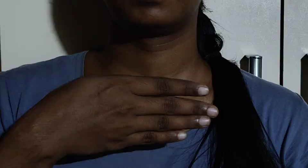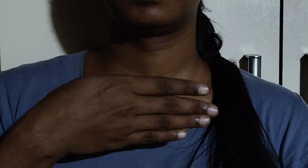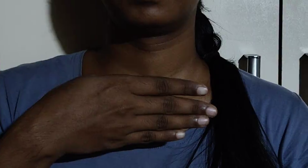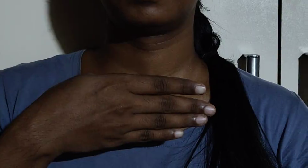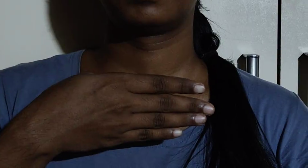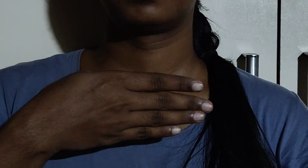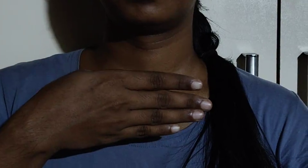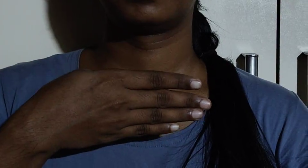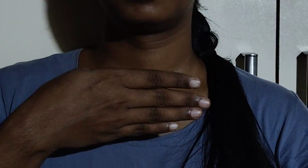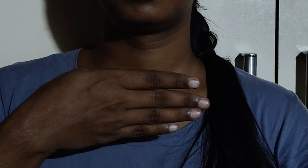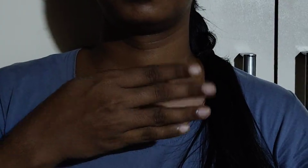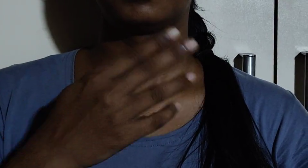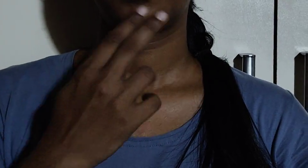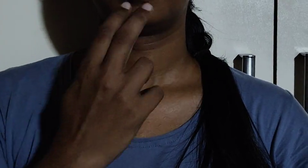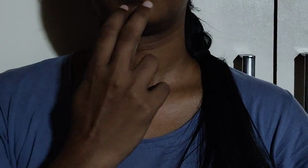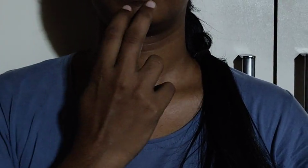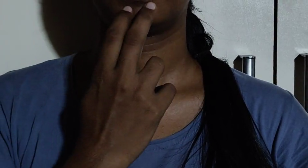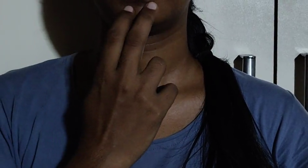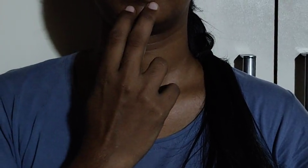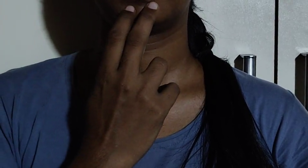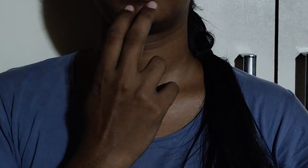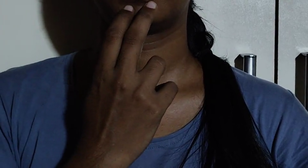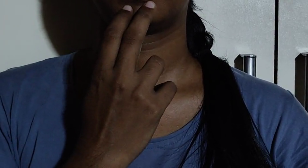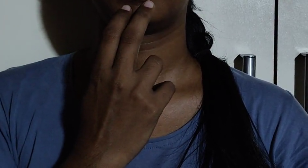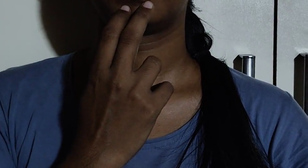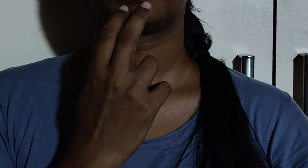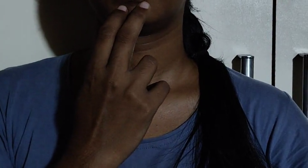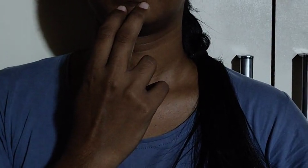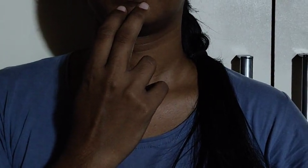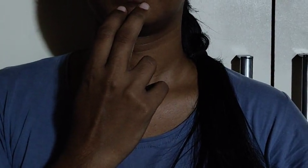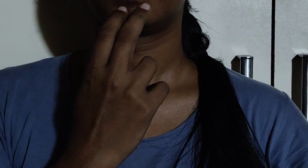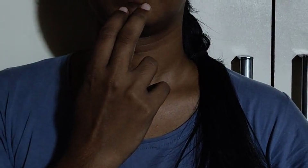അഃ